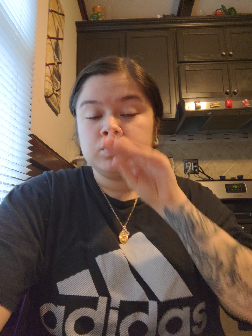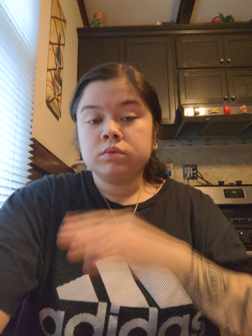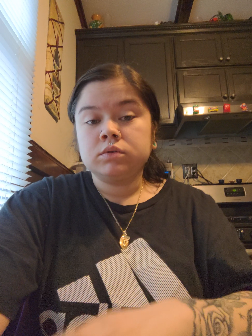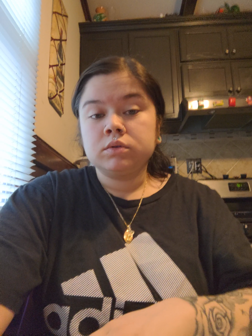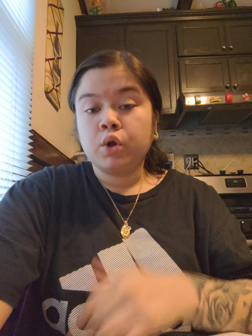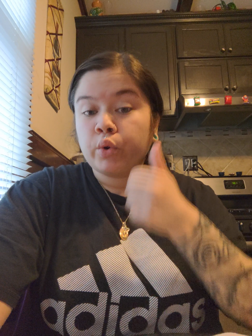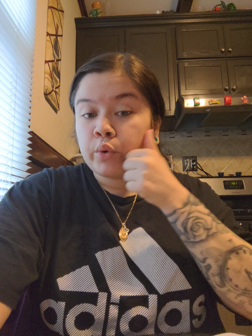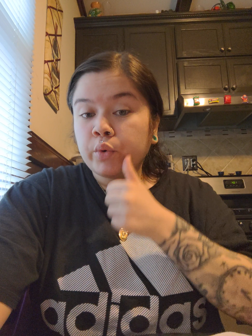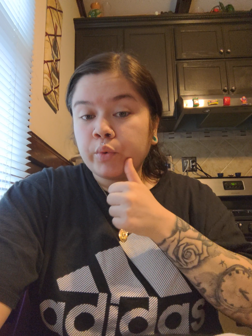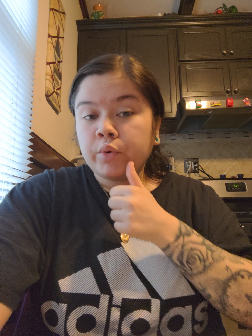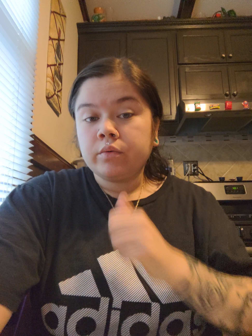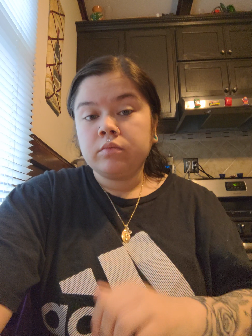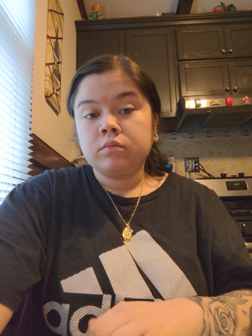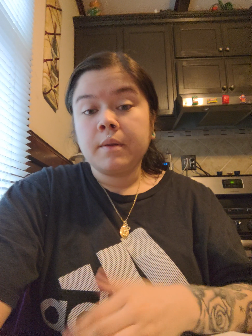girl